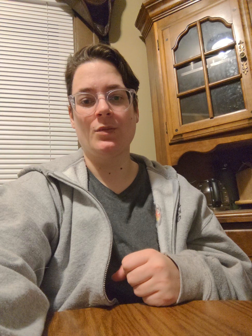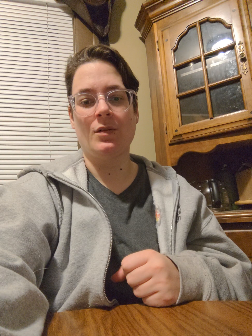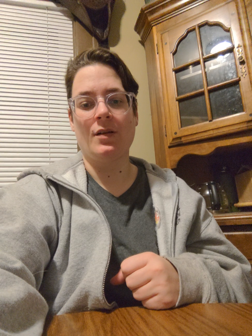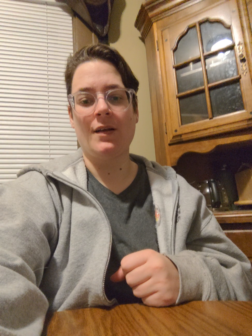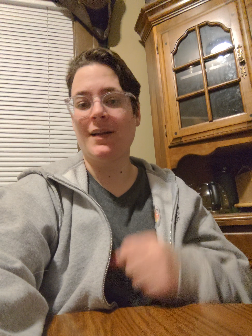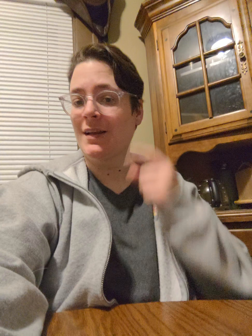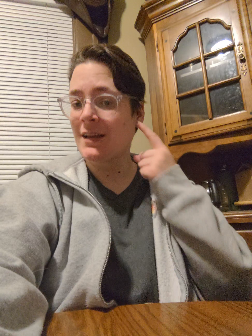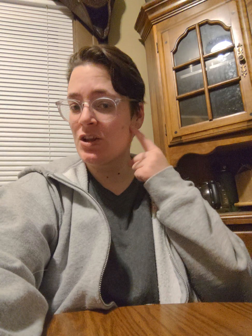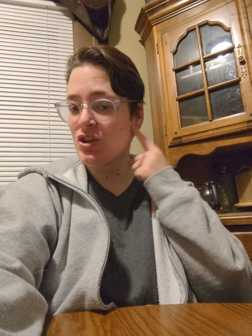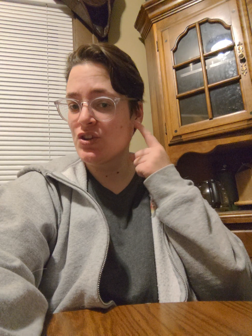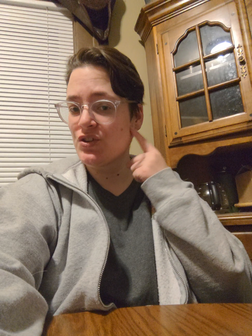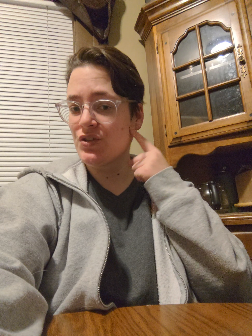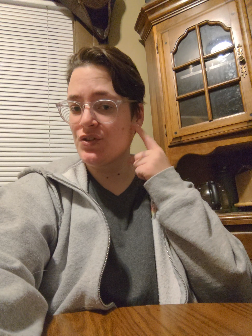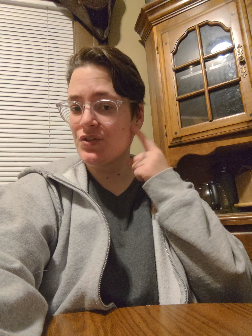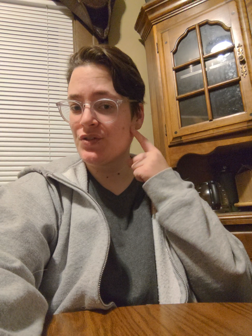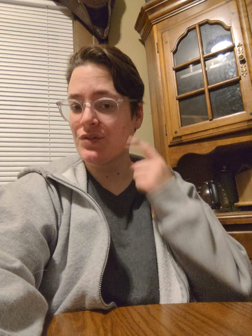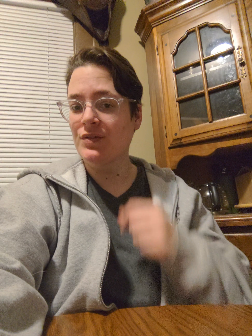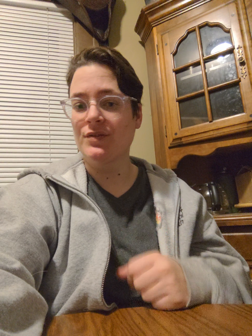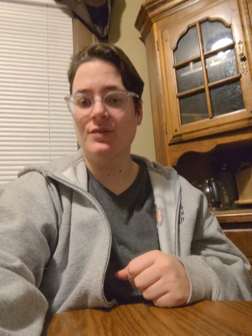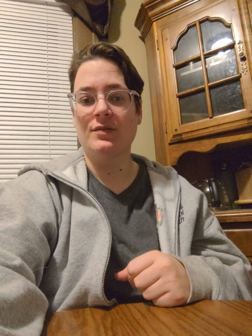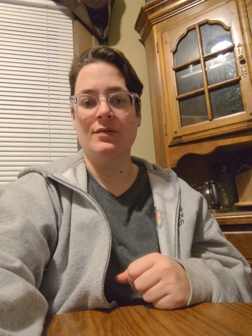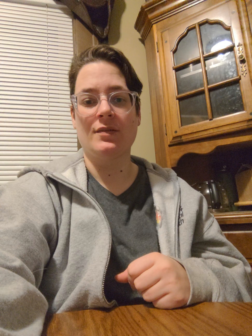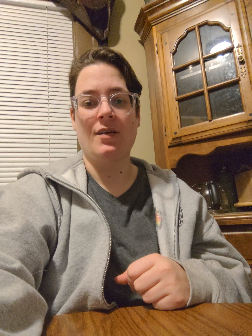hear